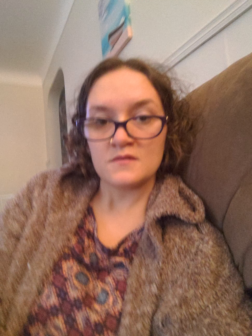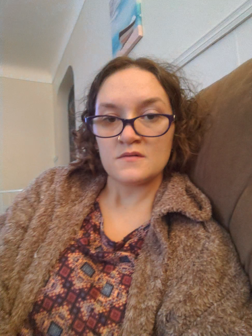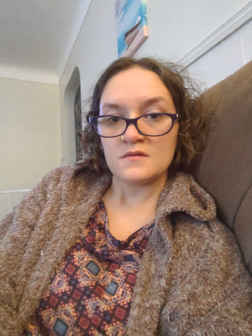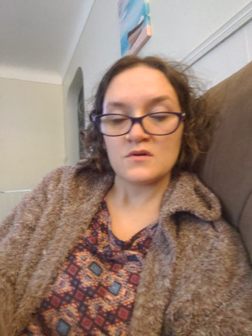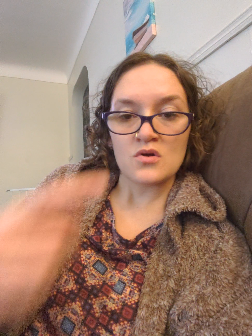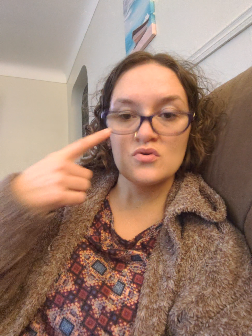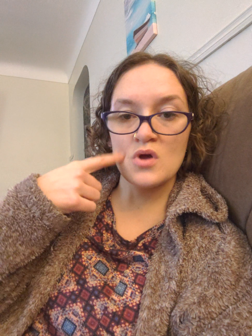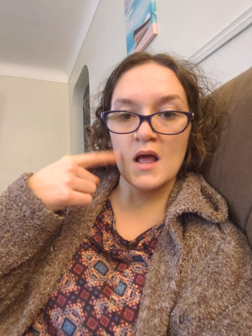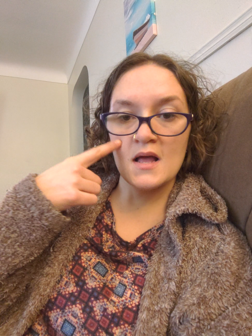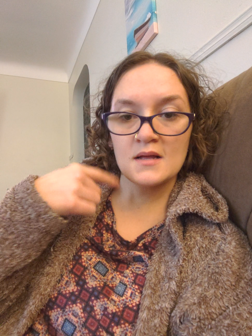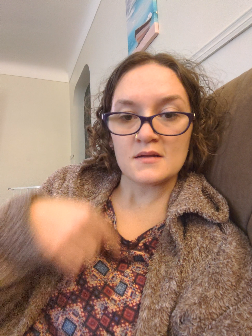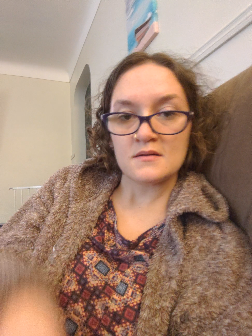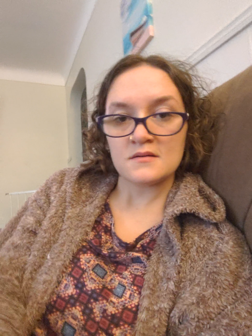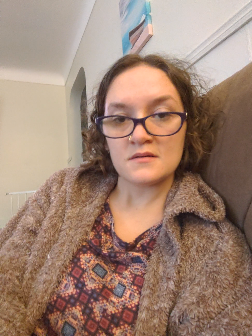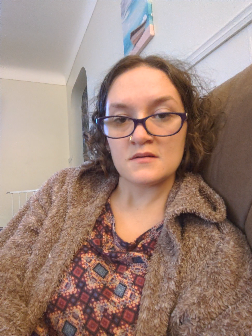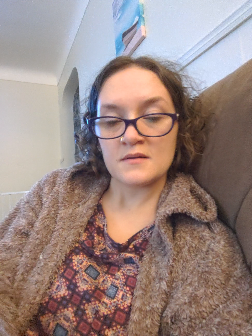cry